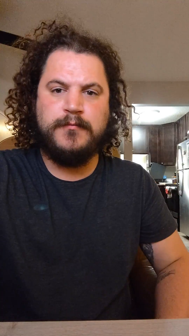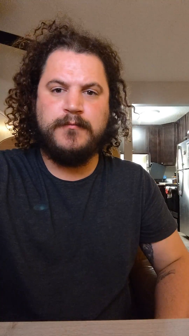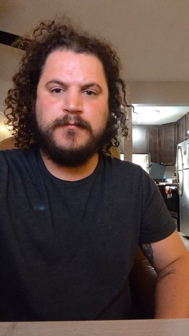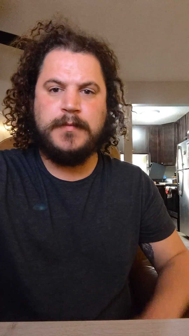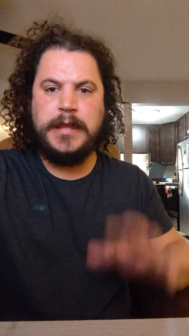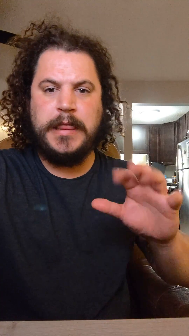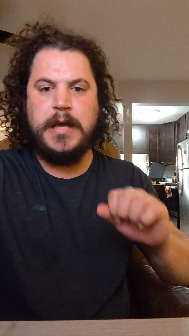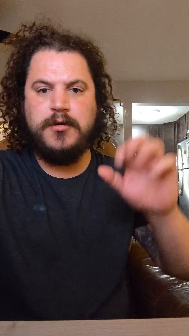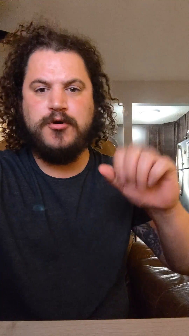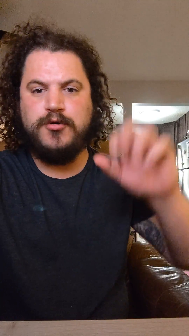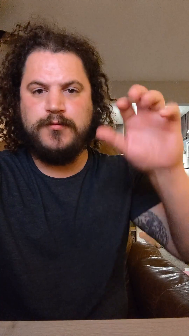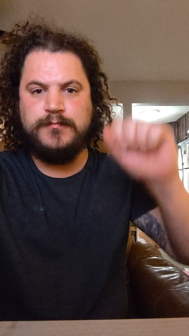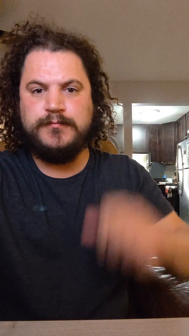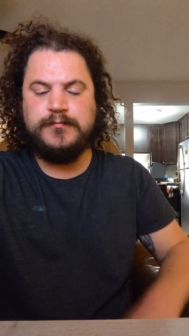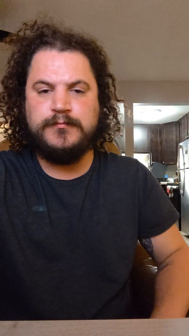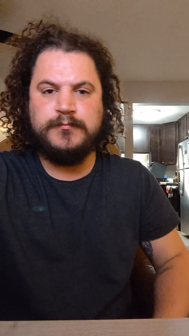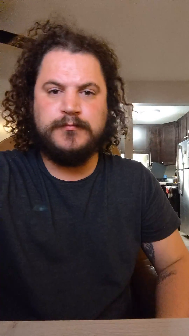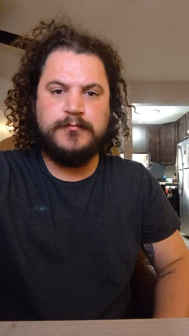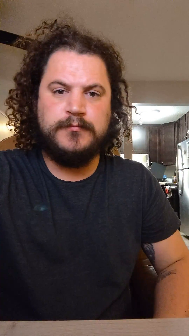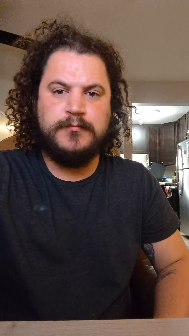ladder